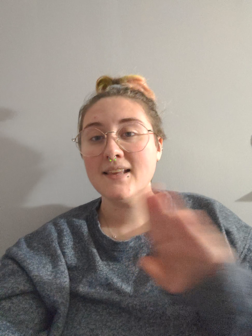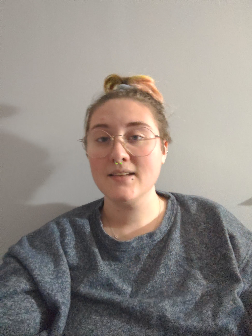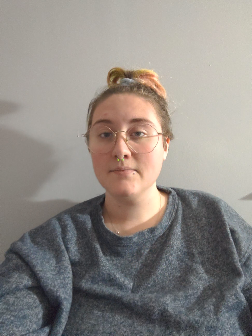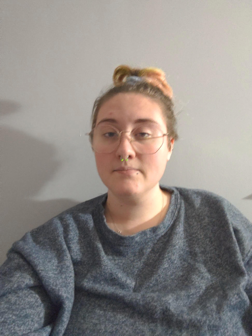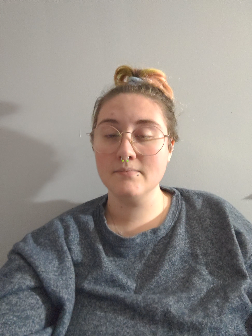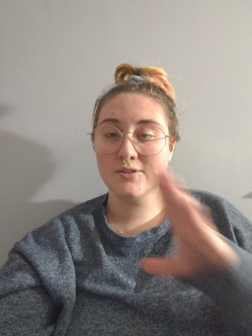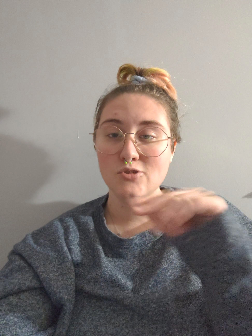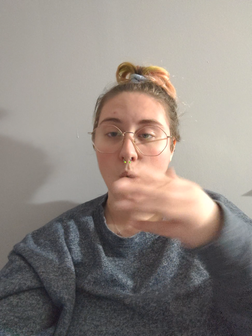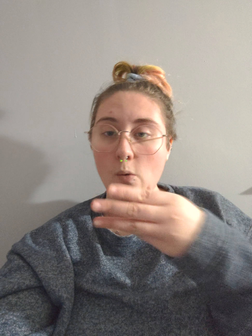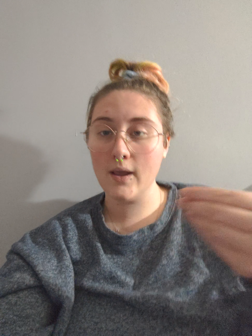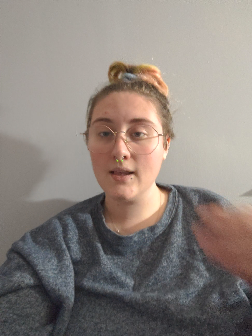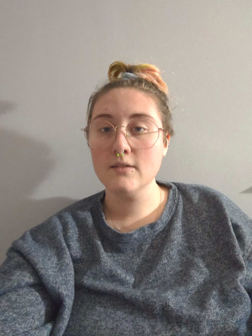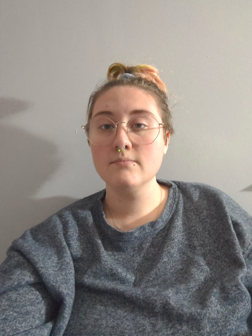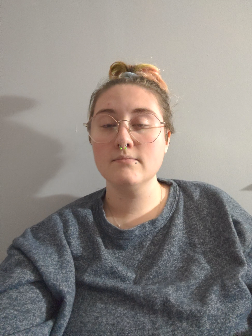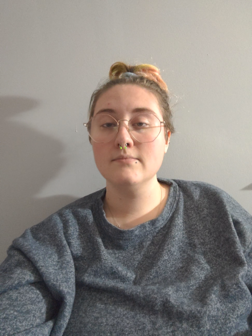story